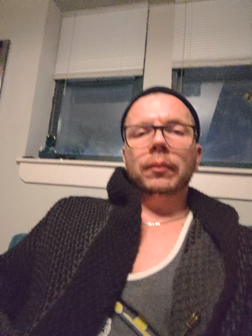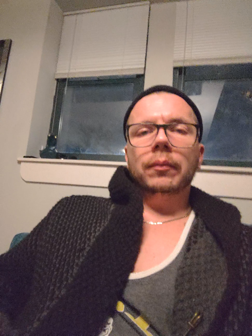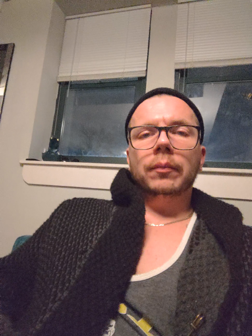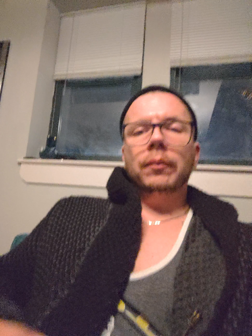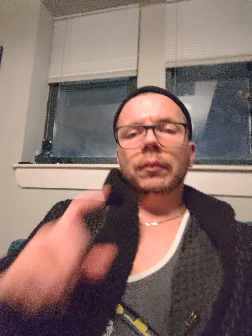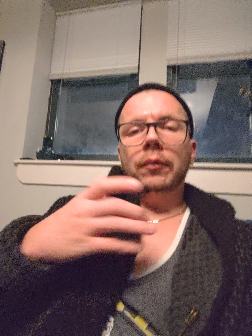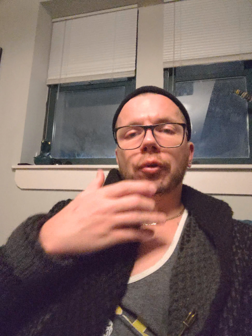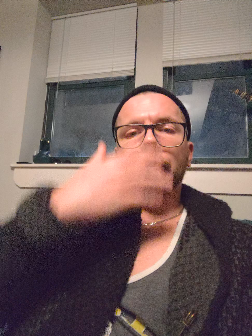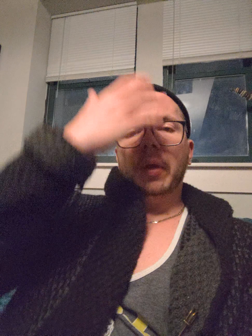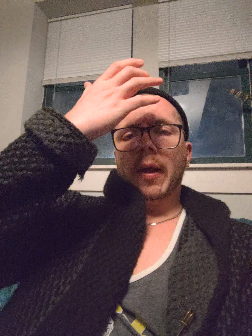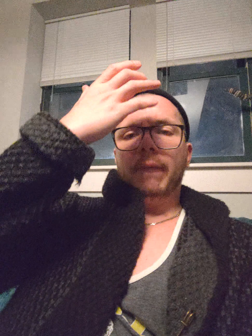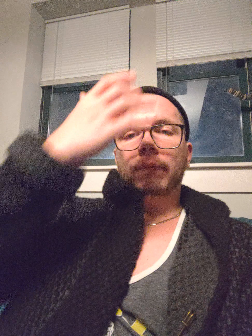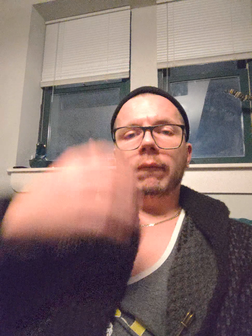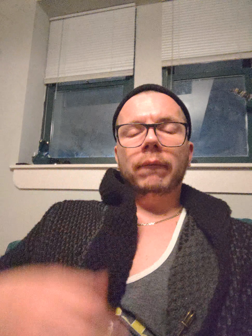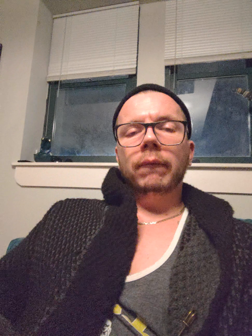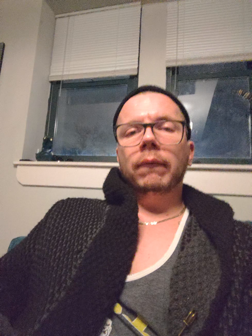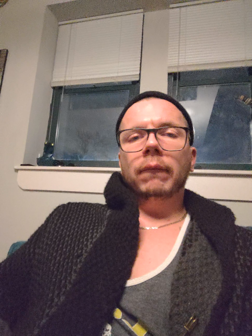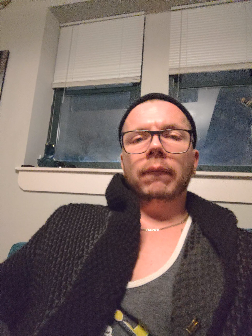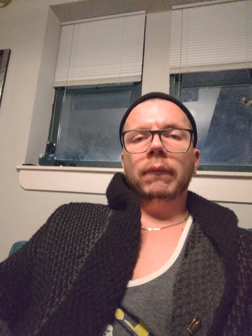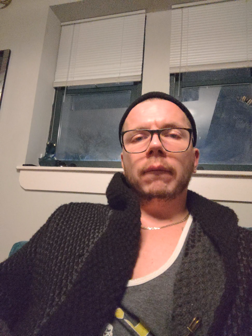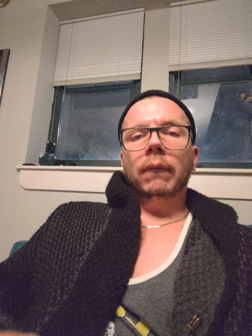giraffe